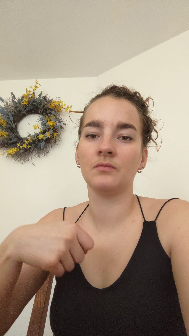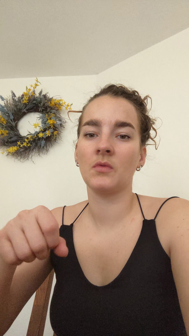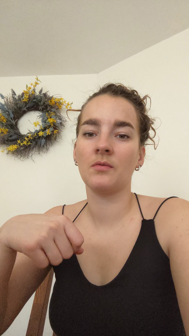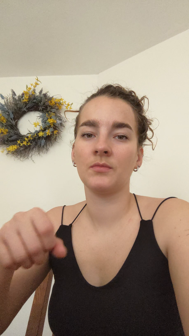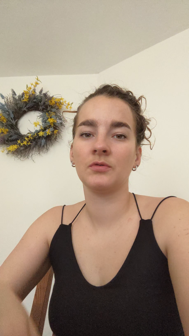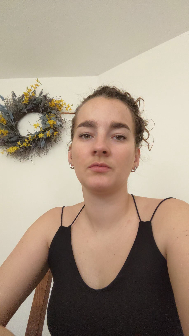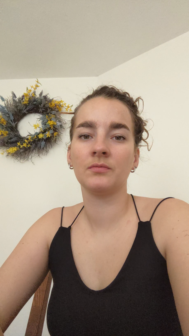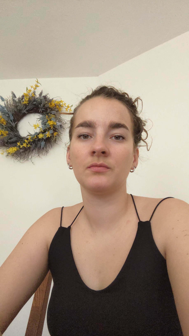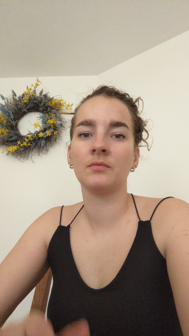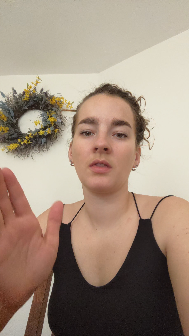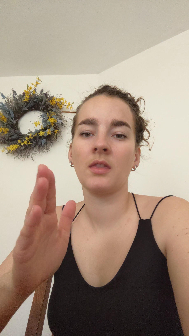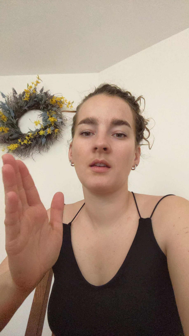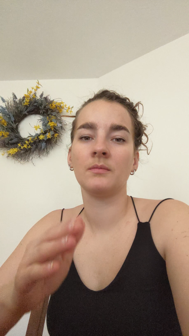clap